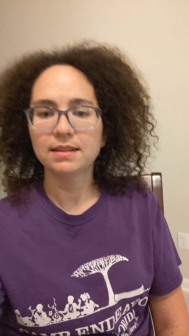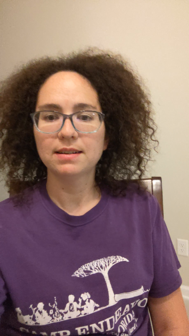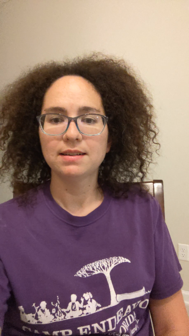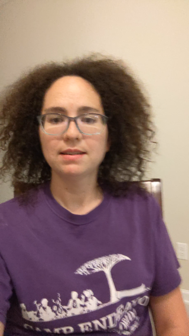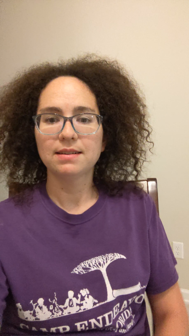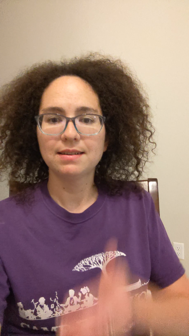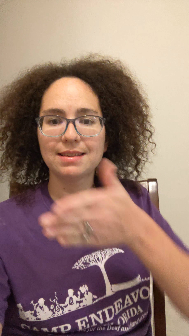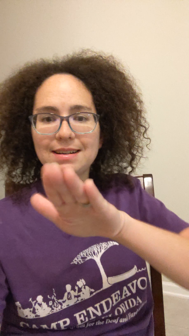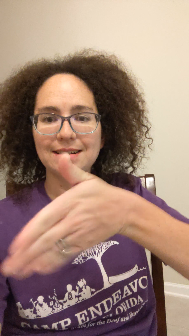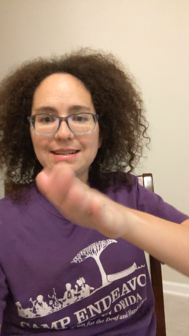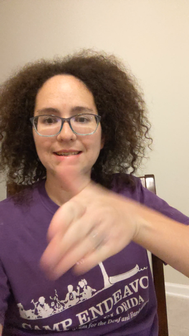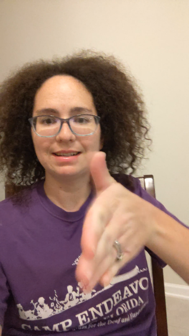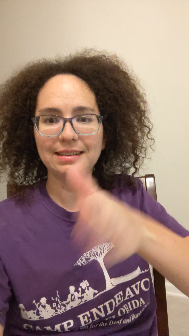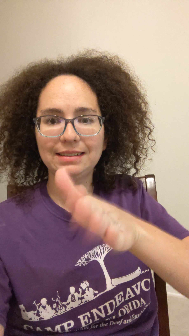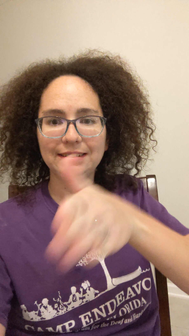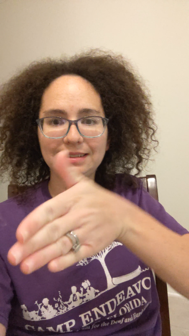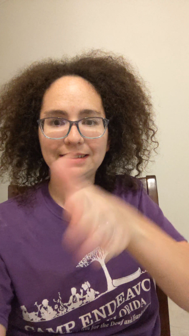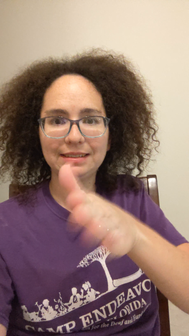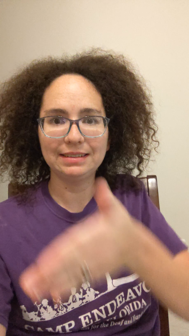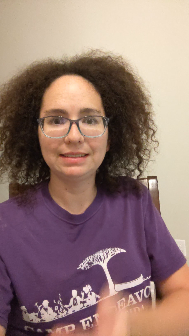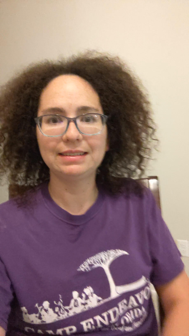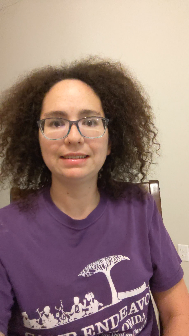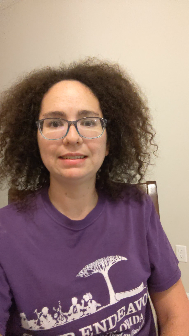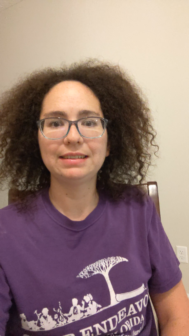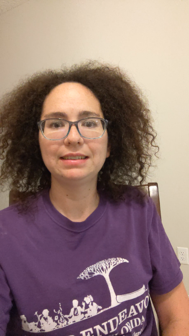cook